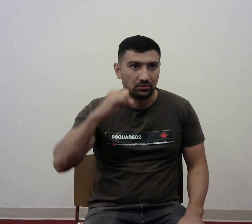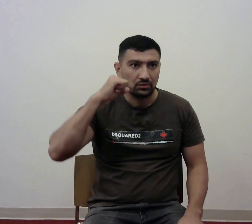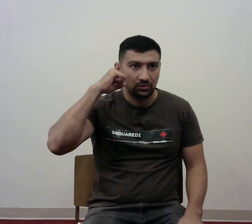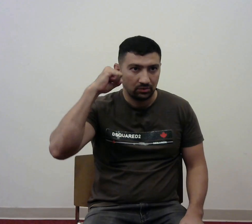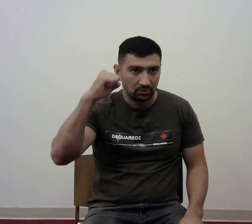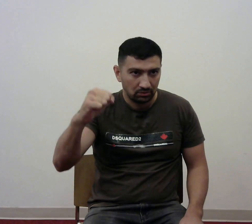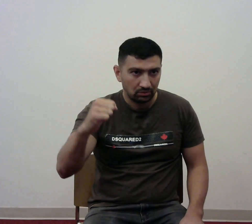qarabağ